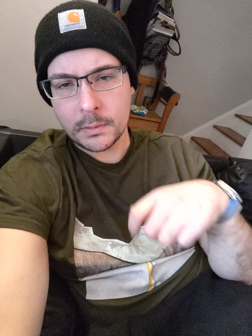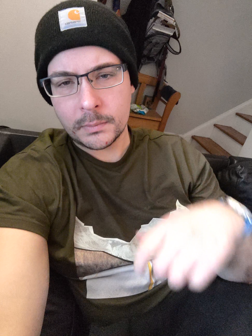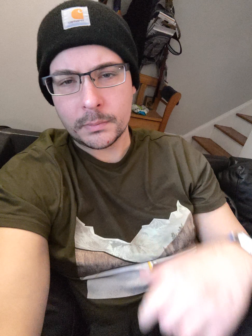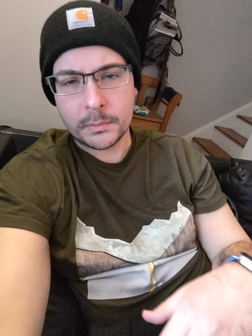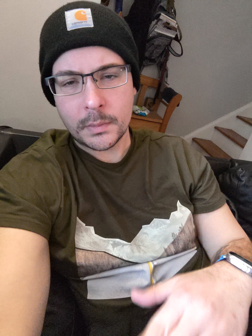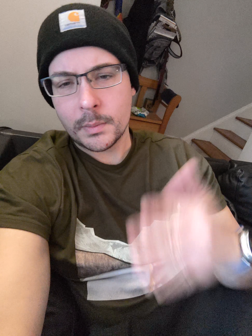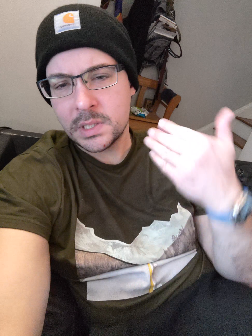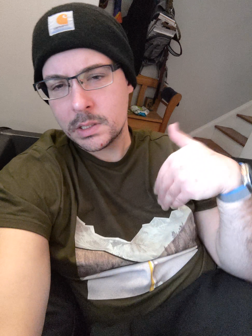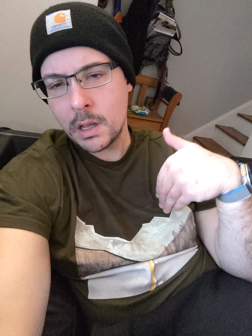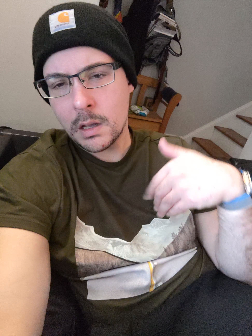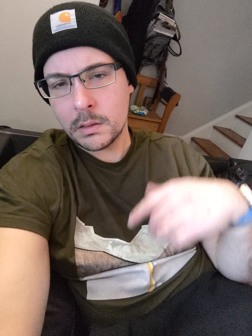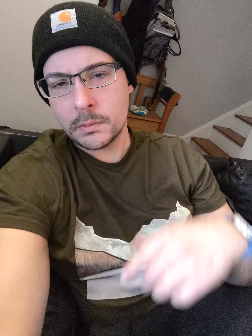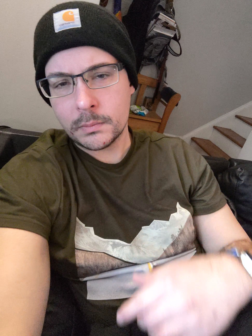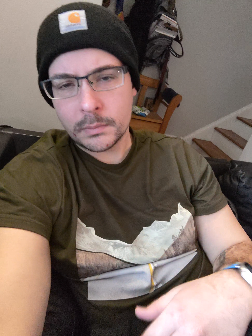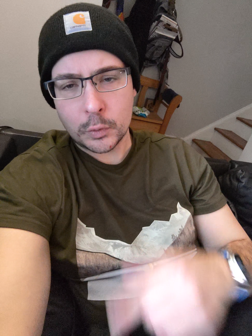beside